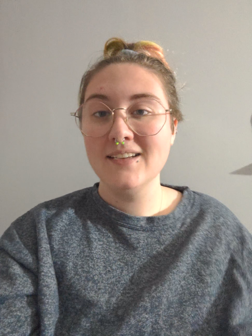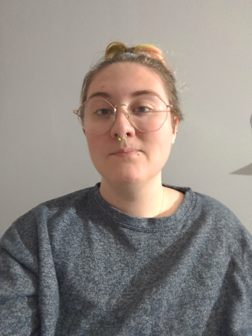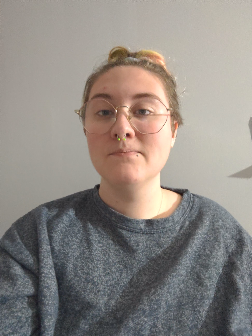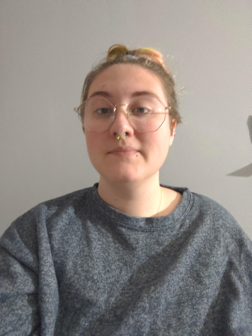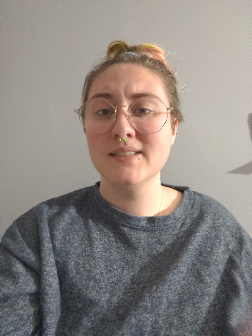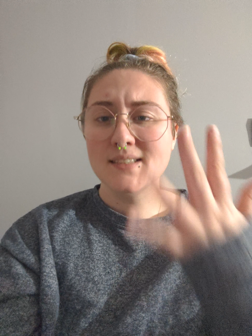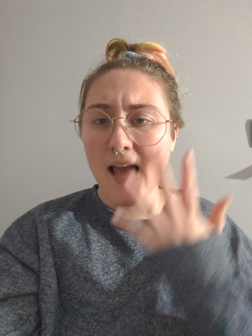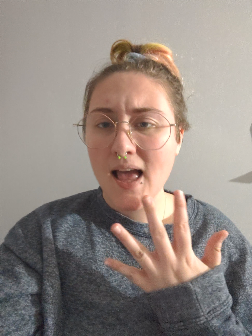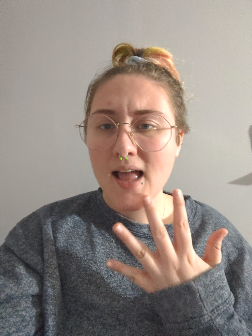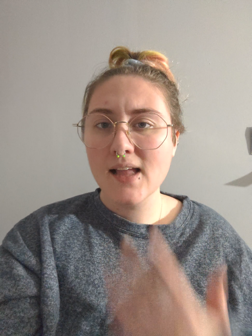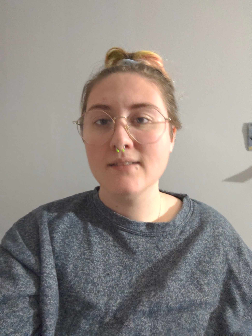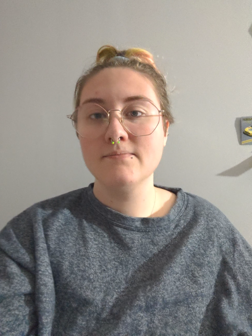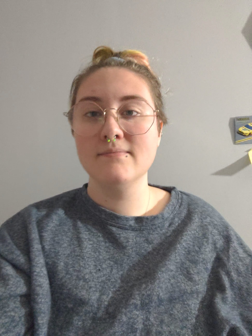sad